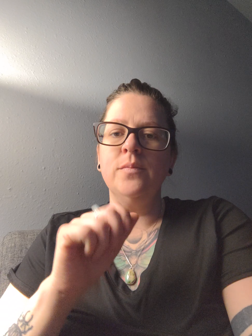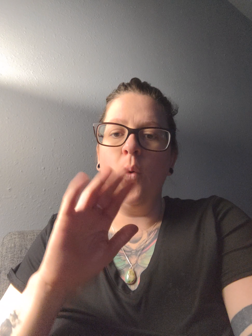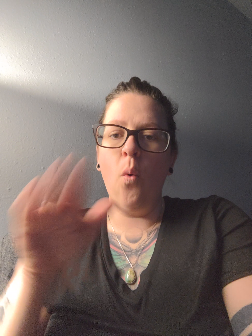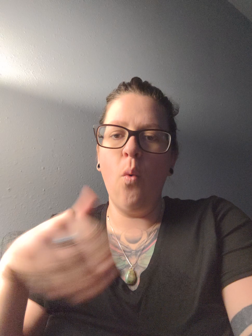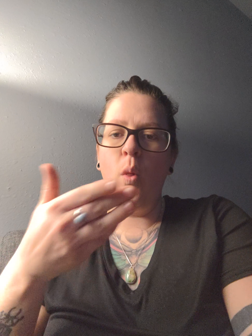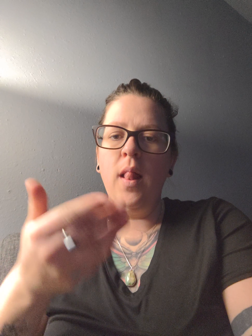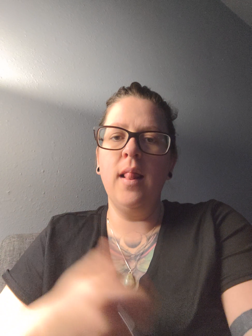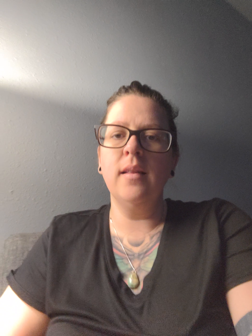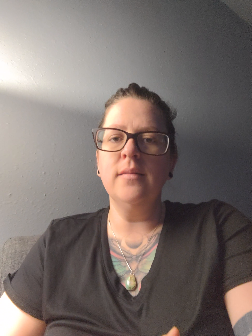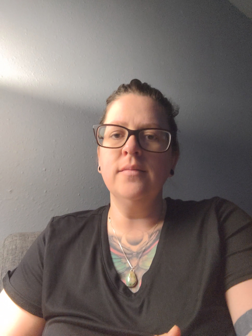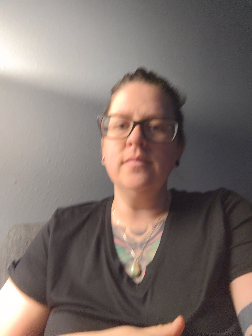all